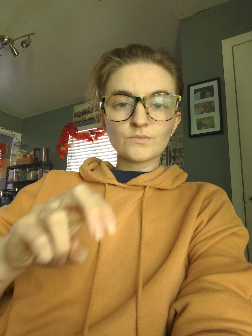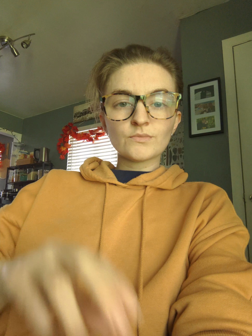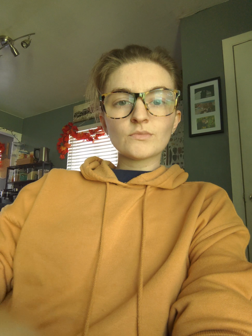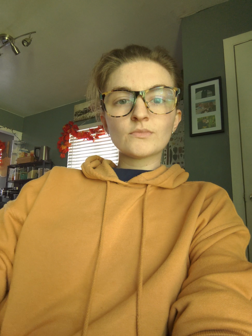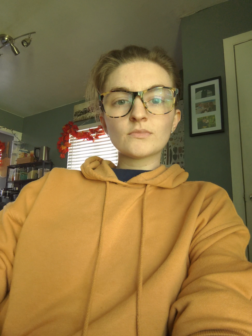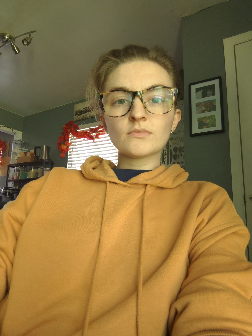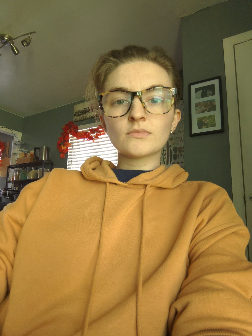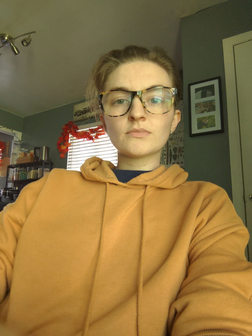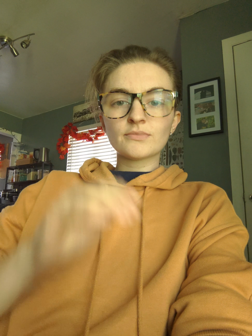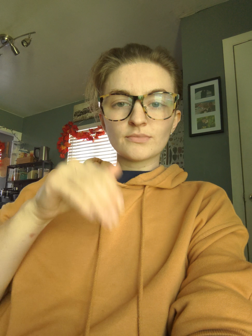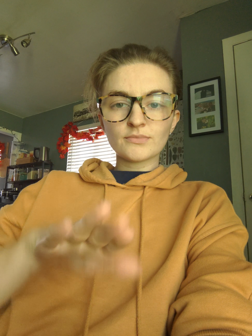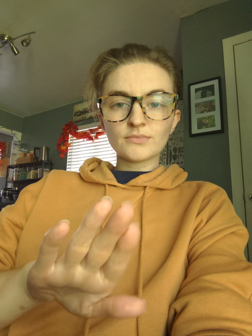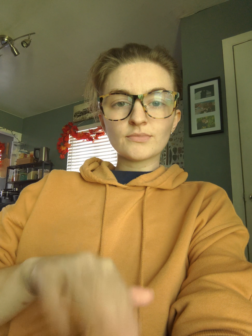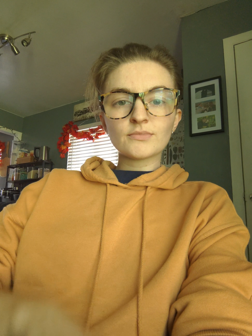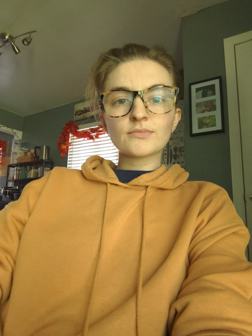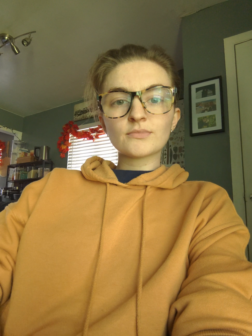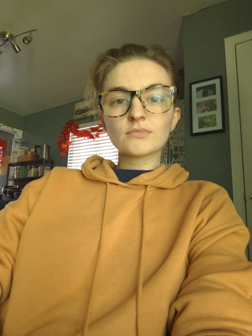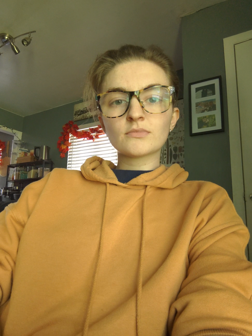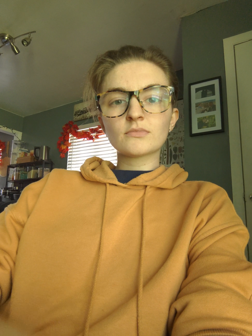enter